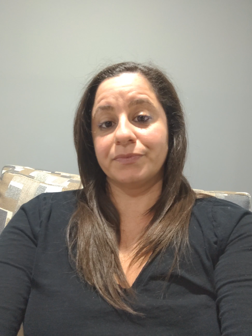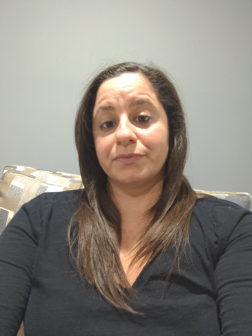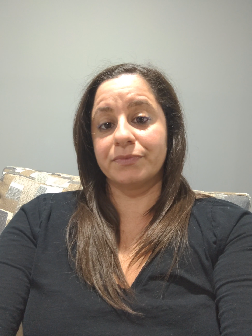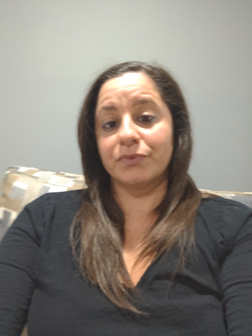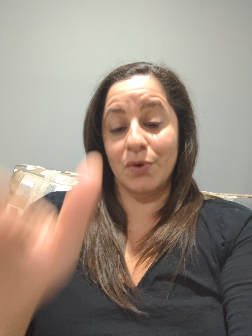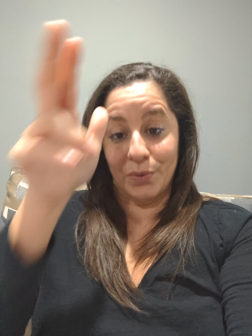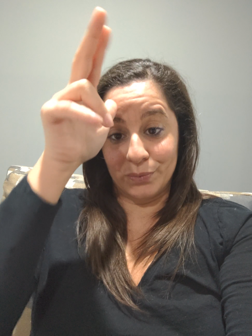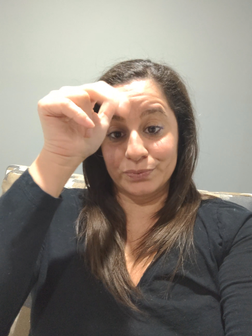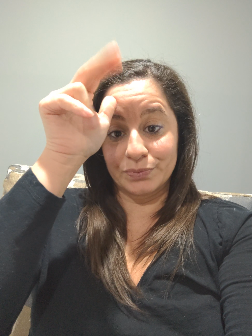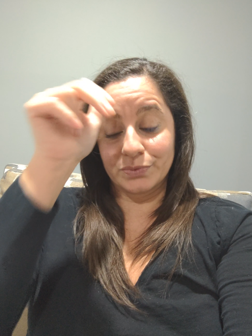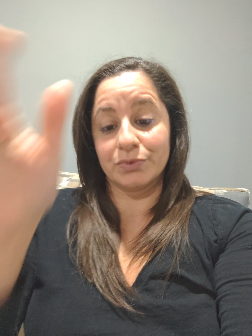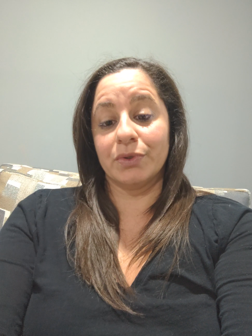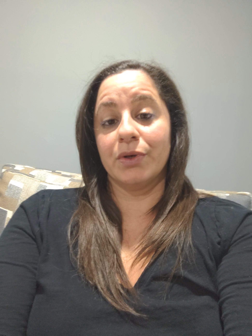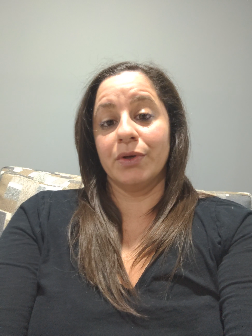horse